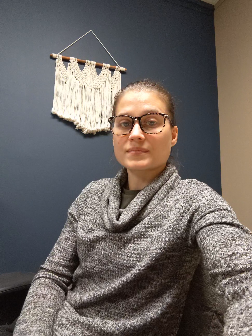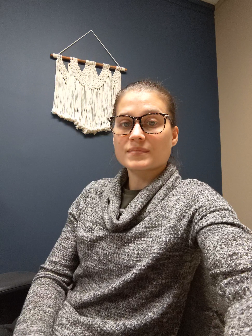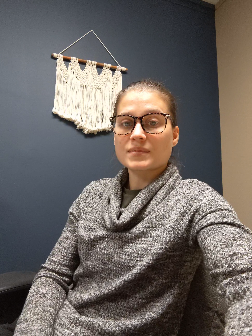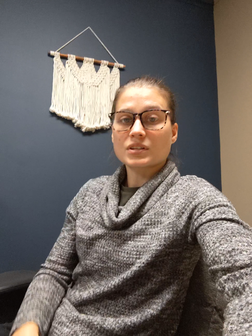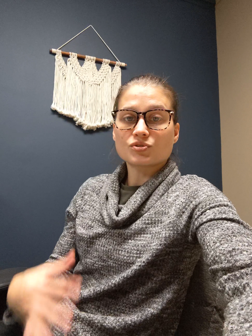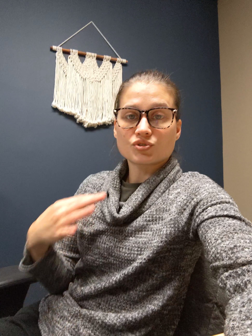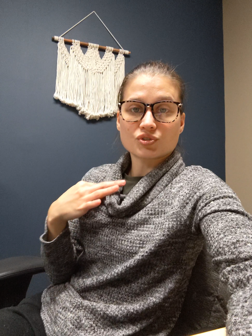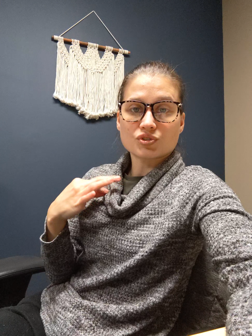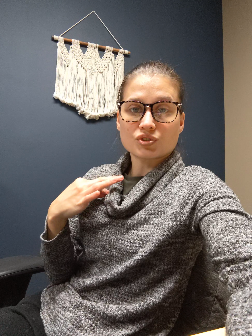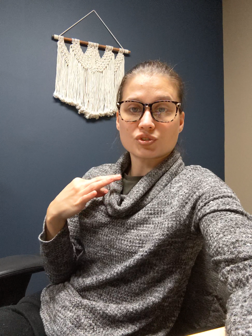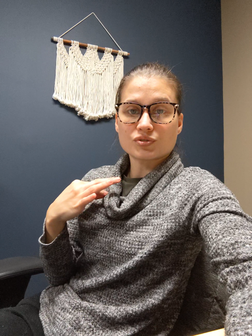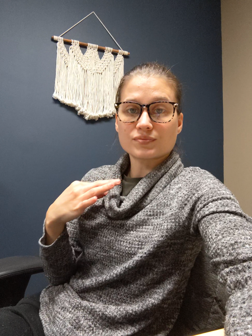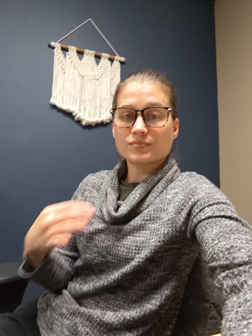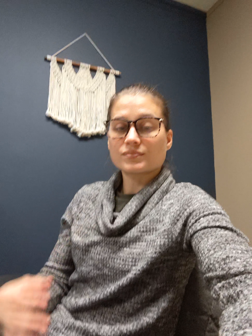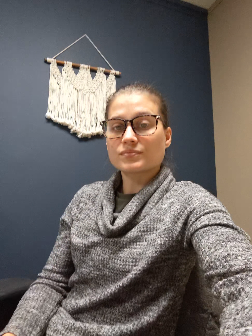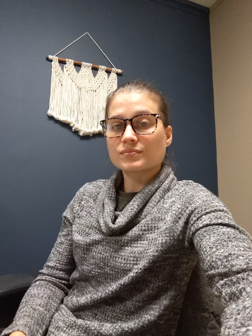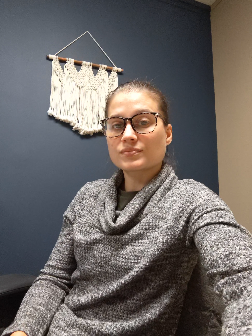shirt